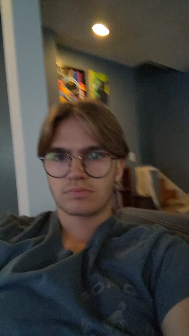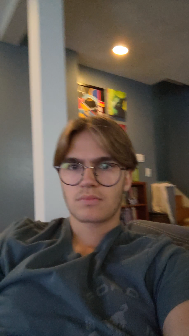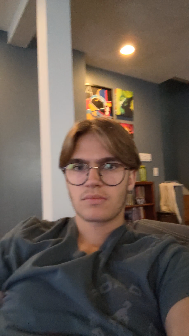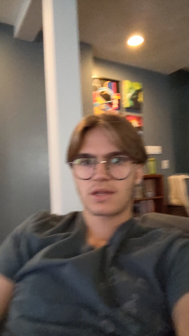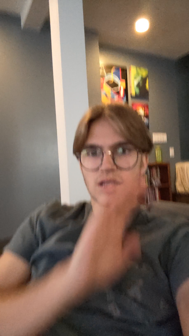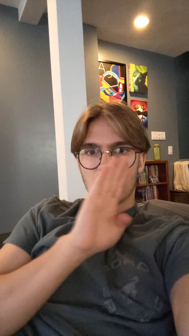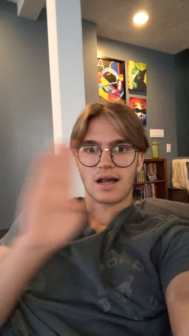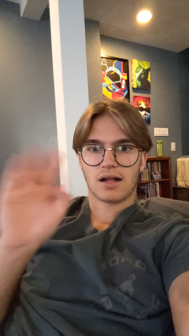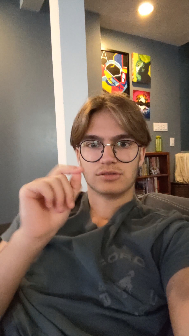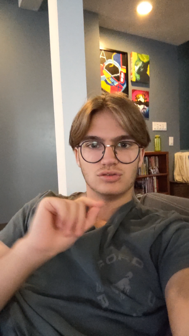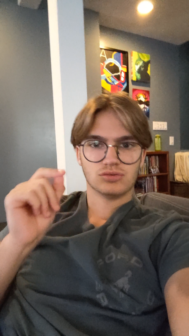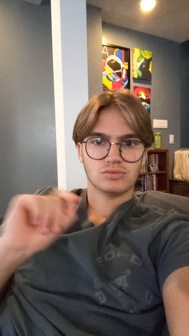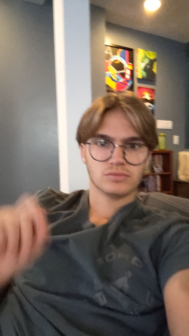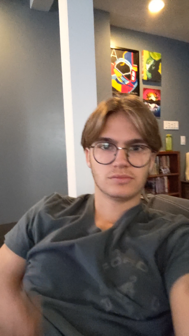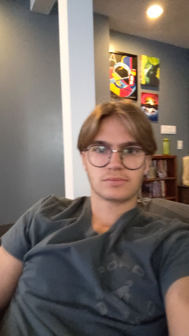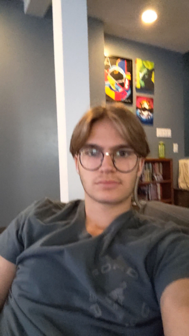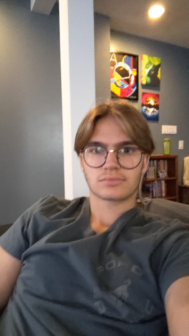chalk